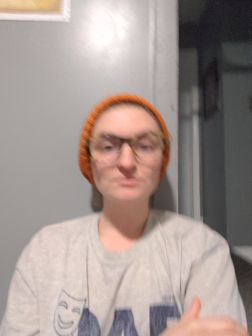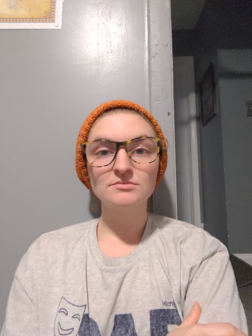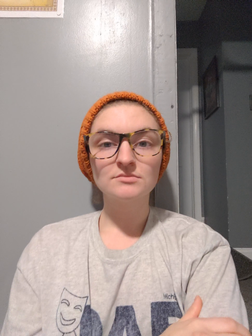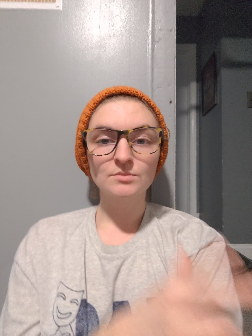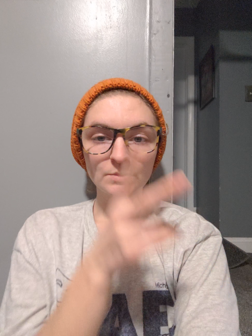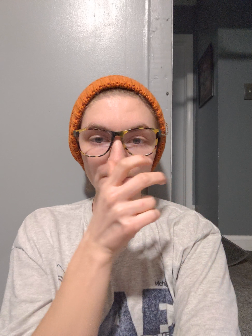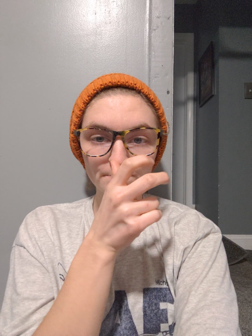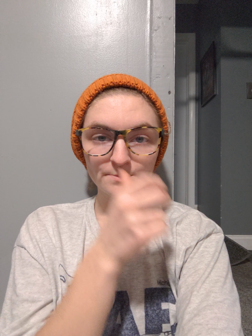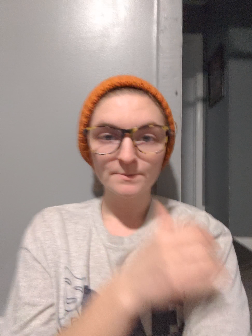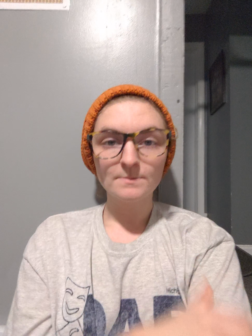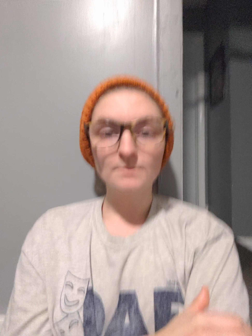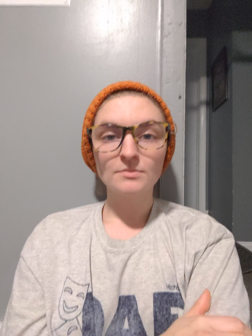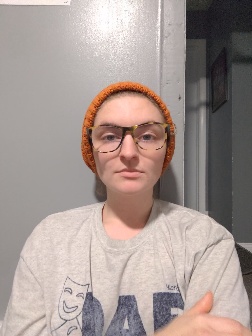bug